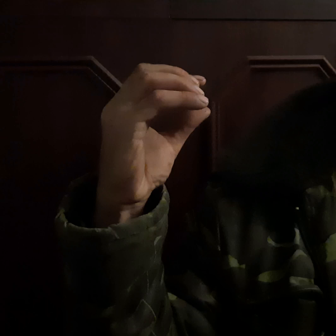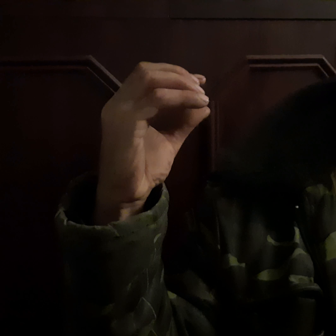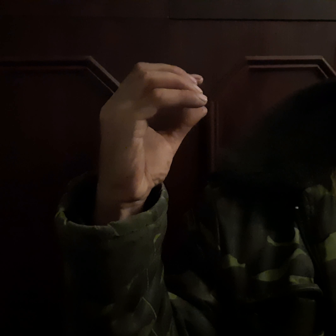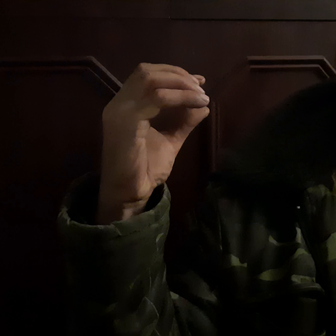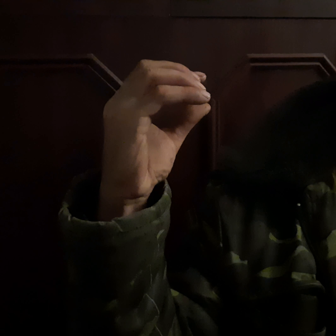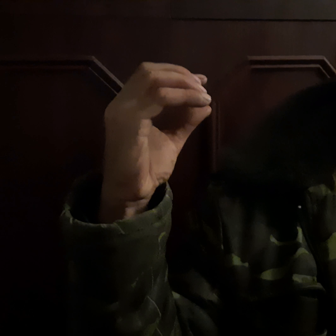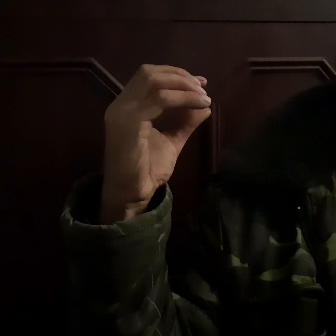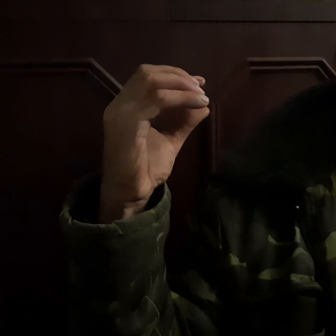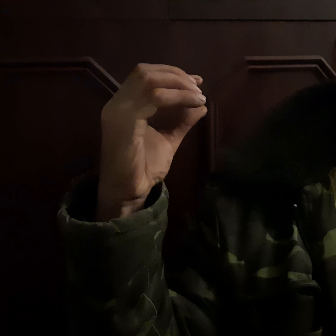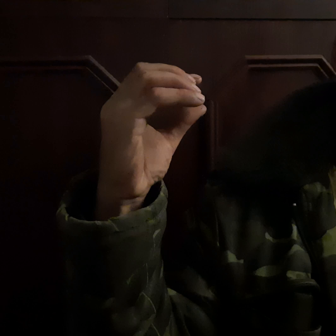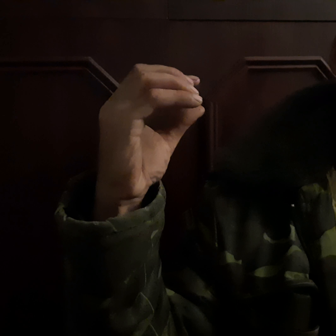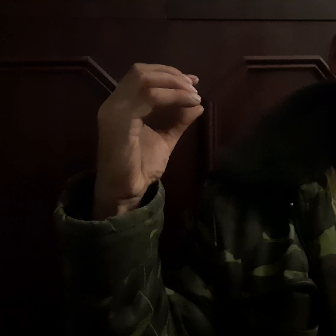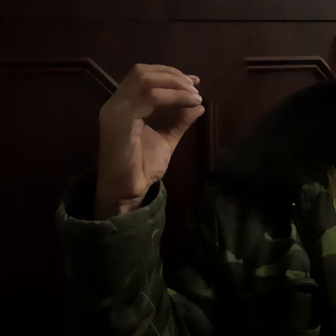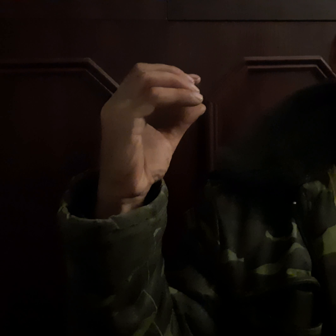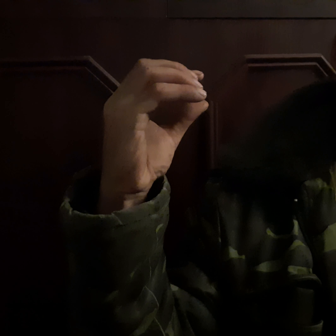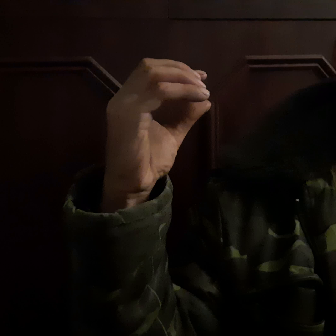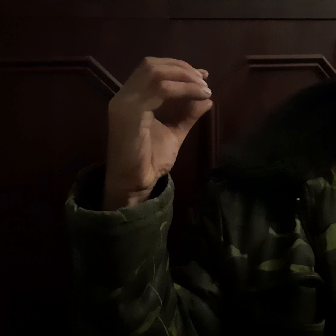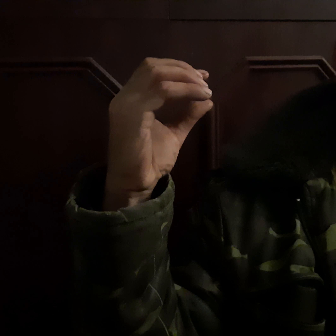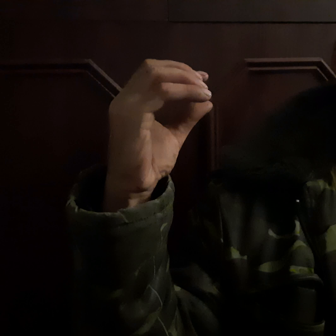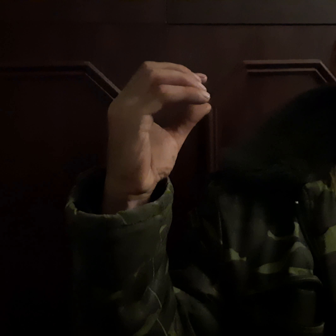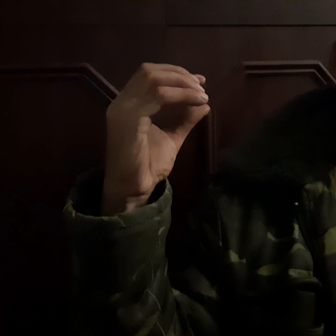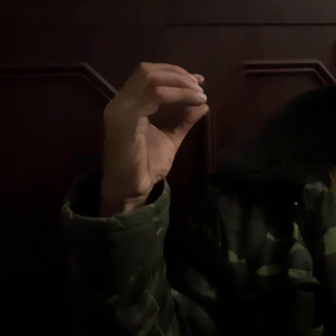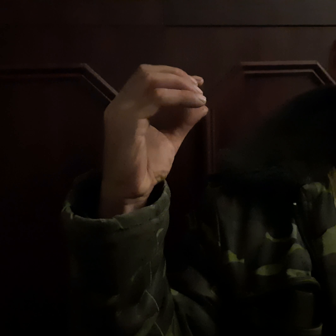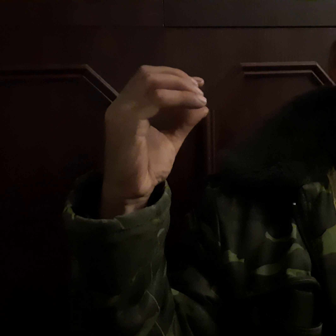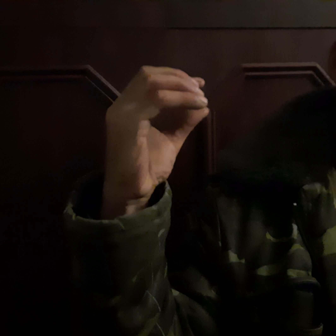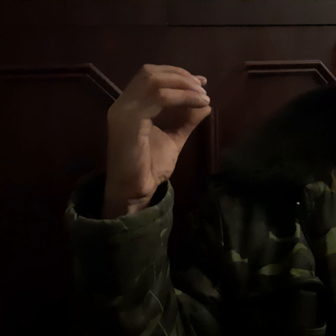С